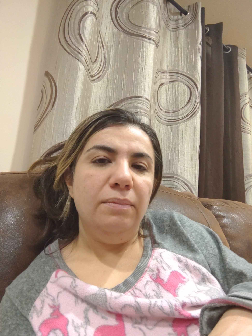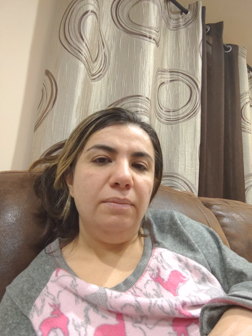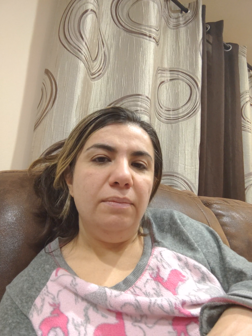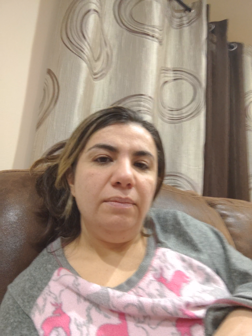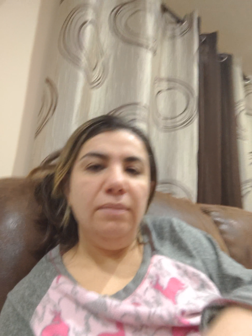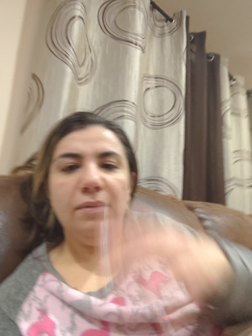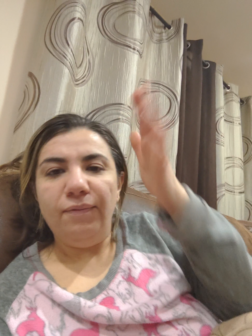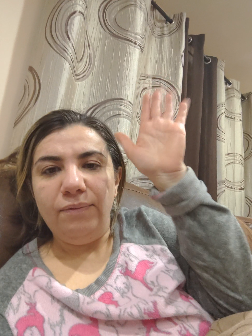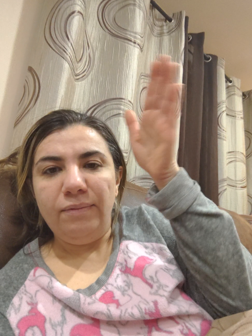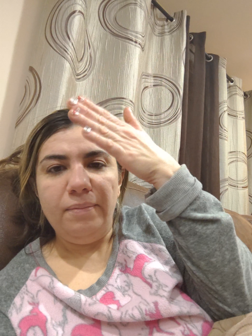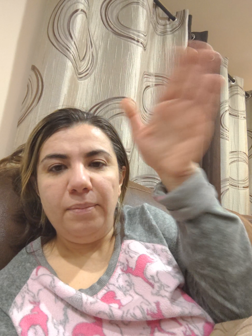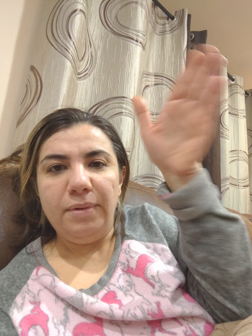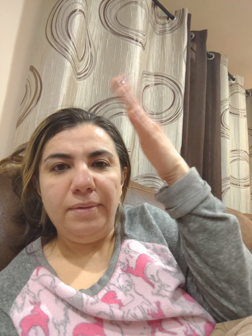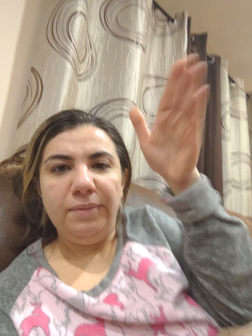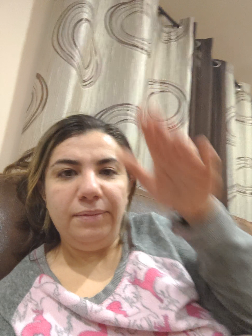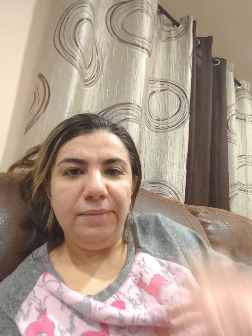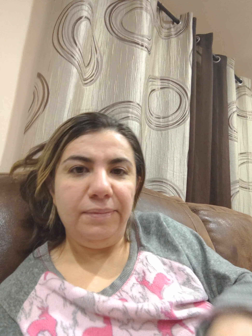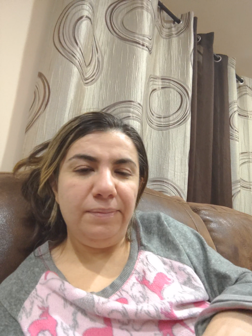flag